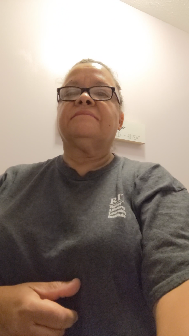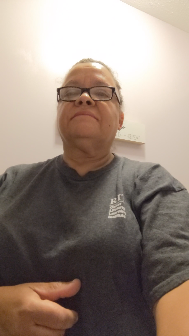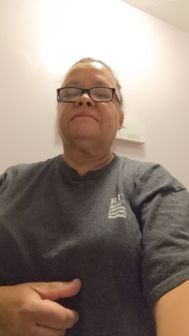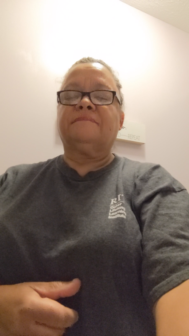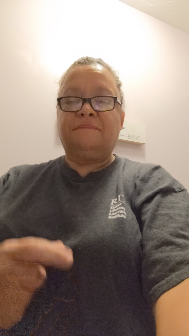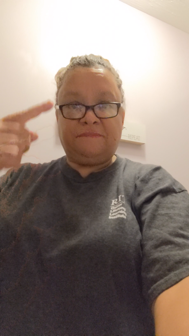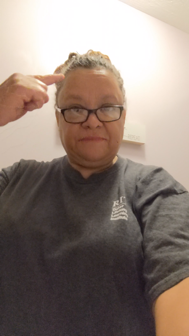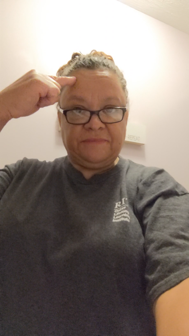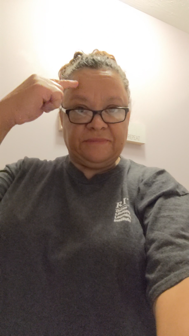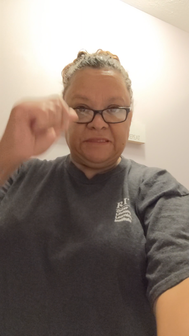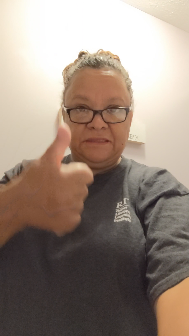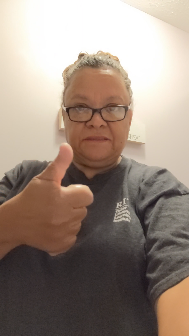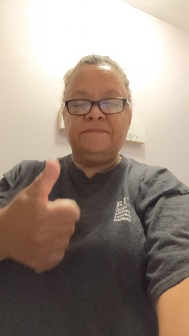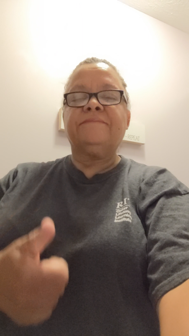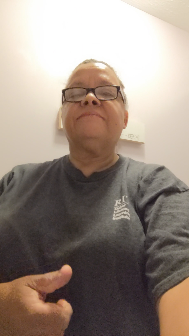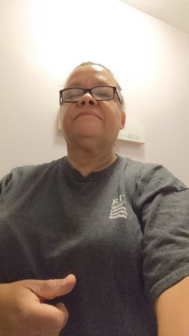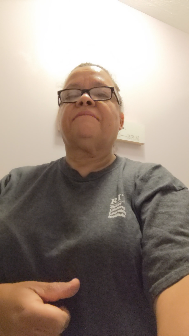dime